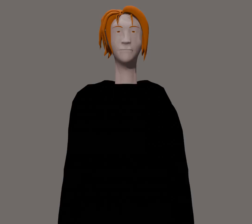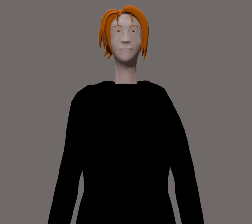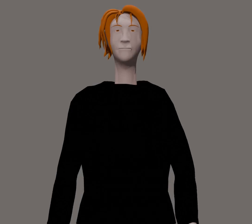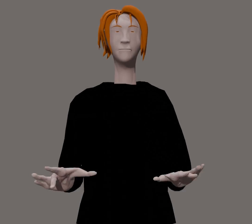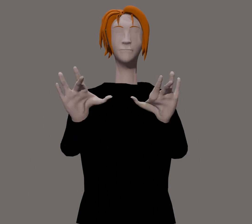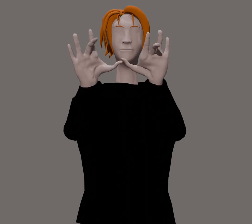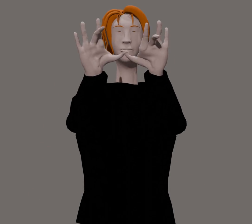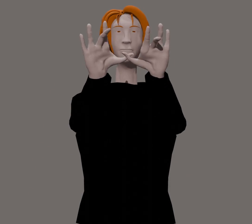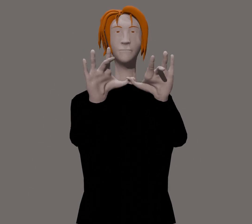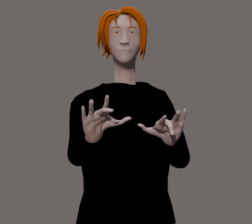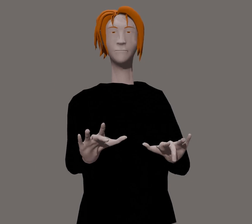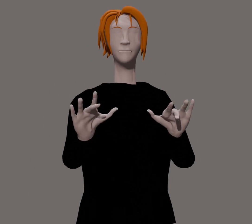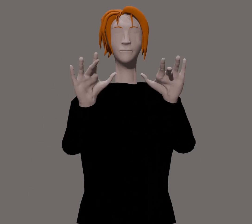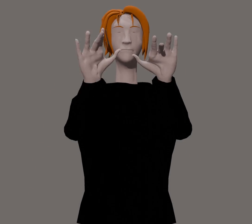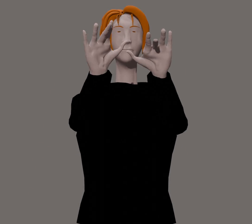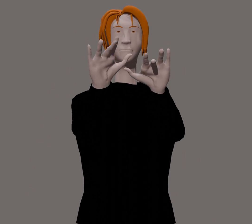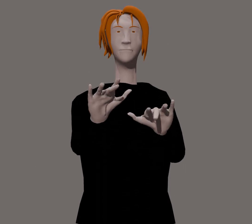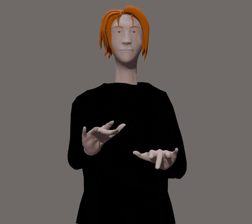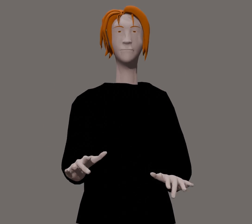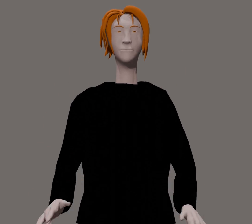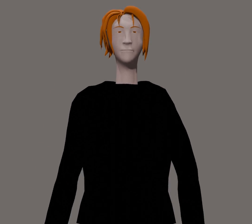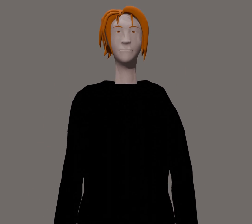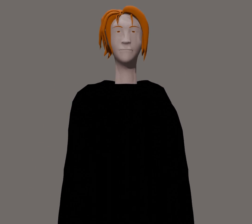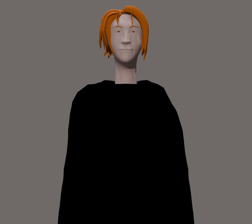Compassion For Something 2H